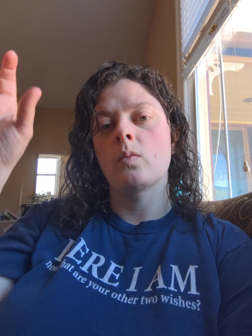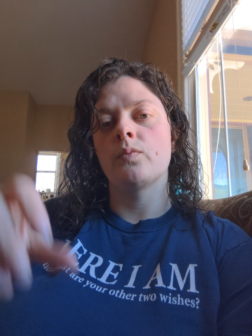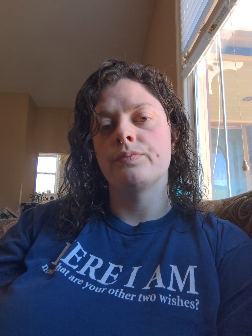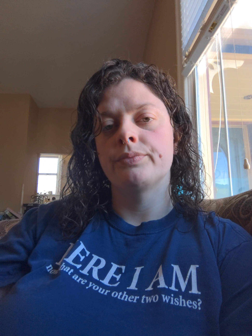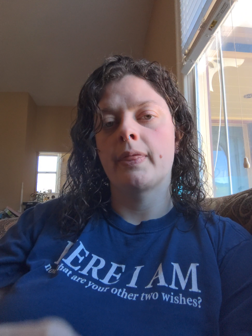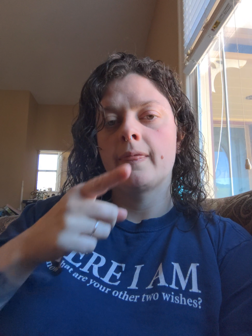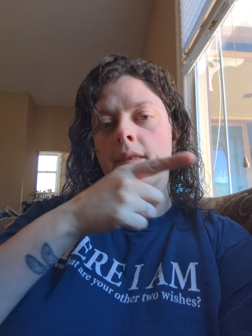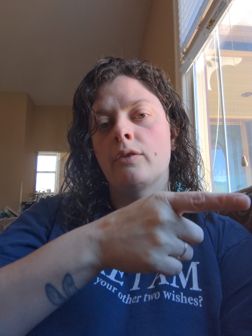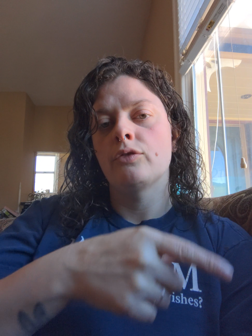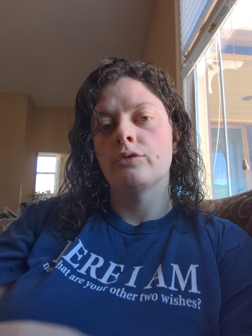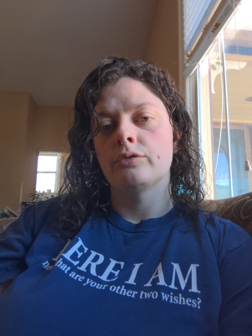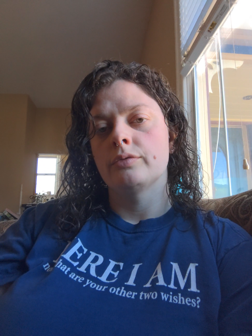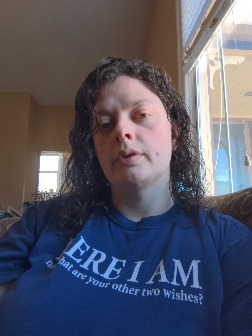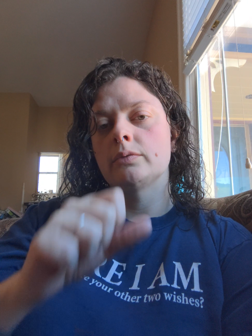there